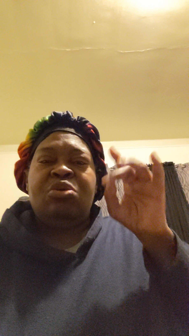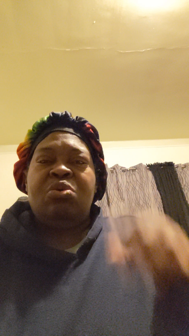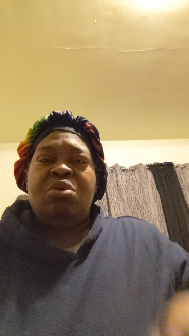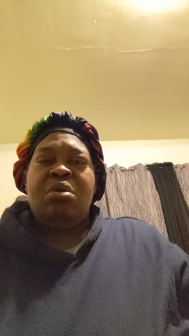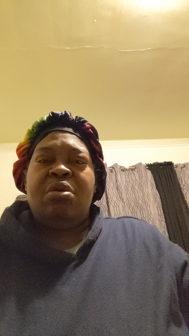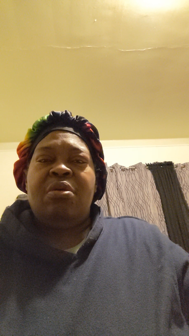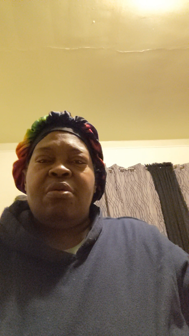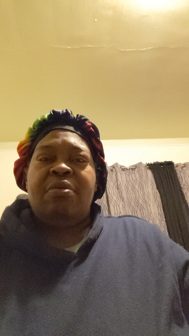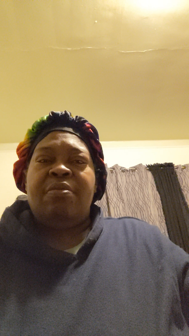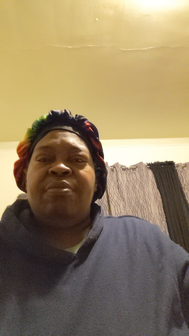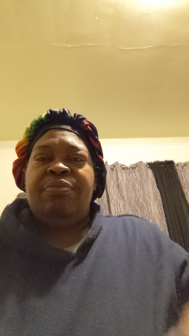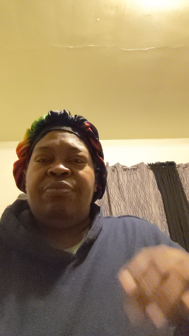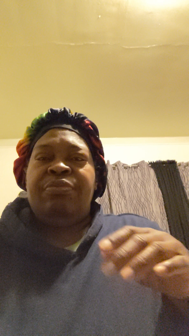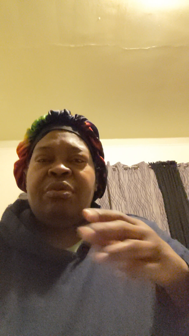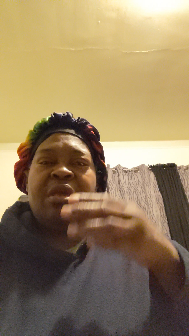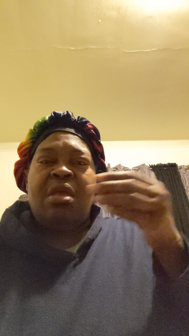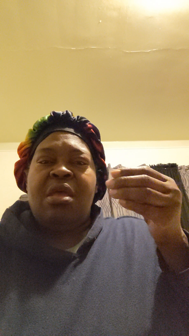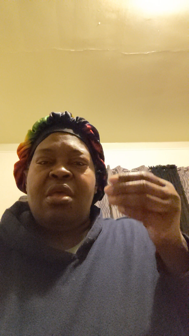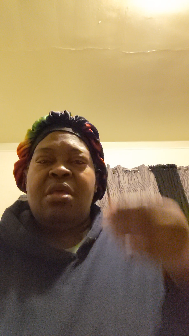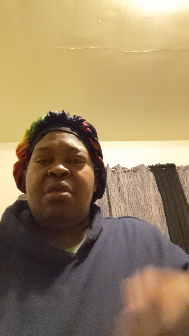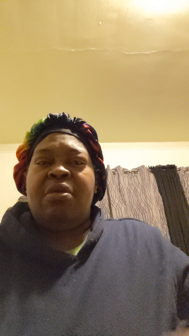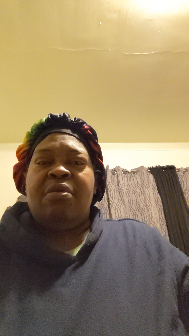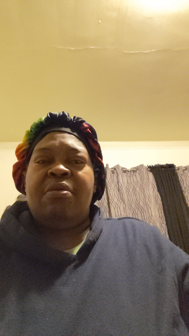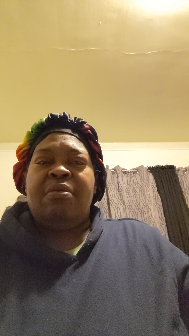and